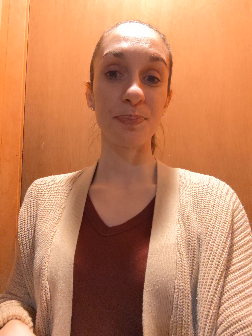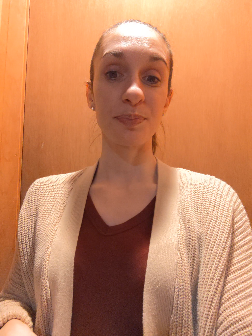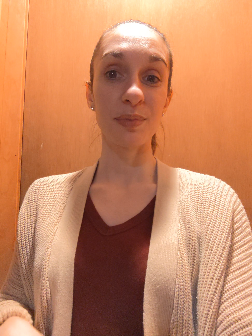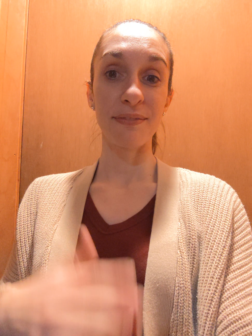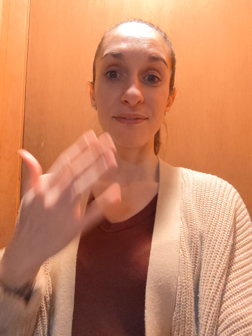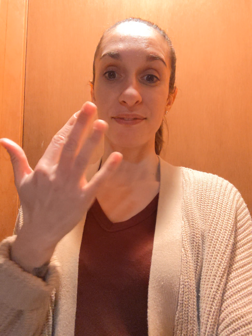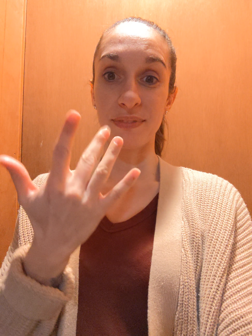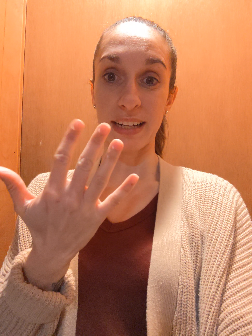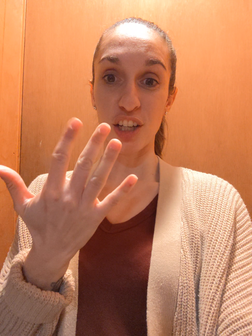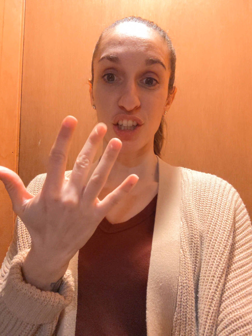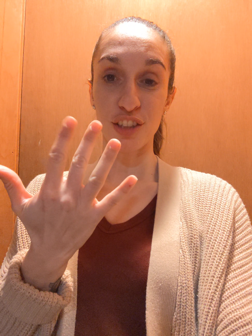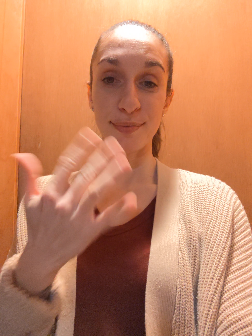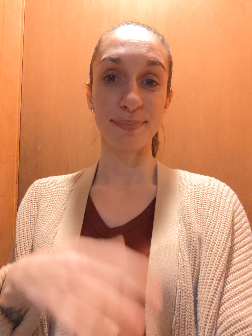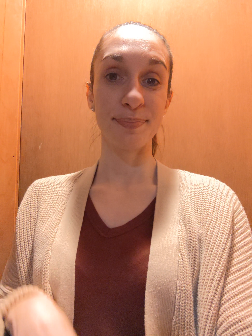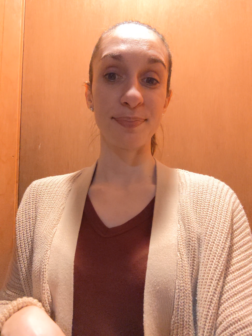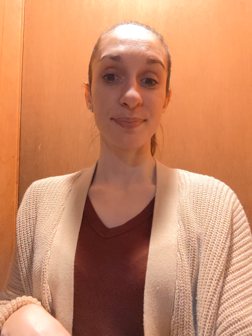finger